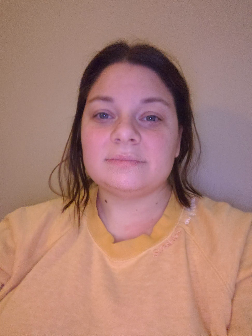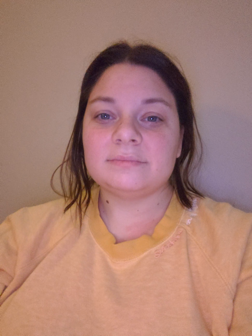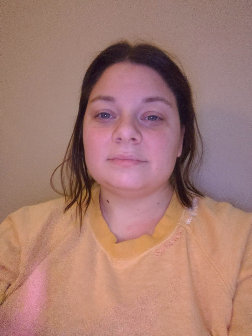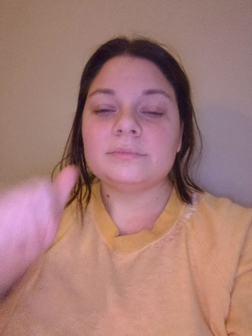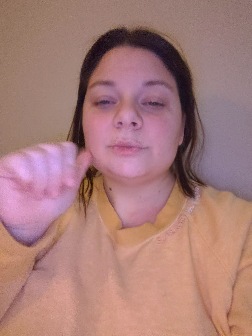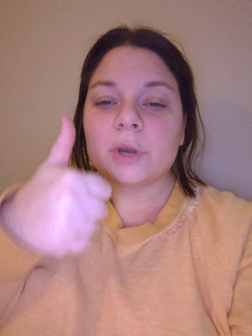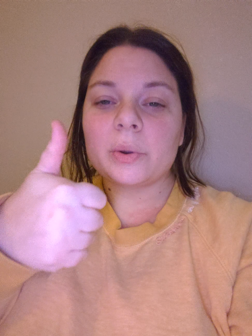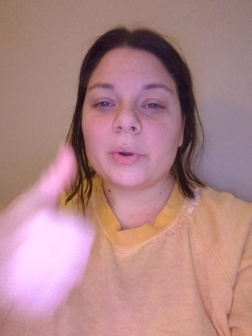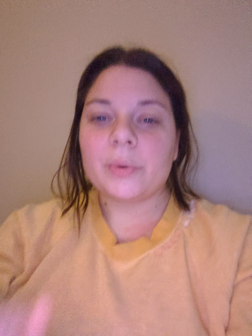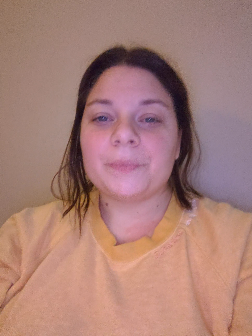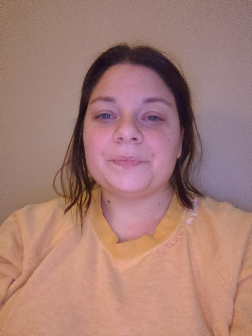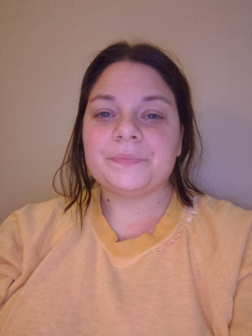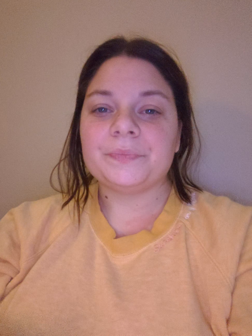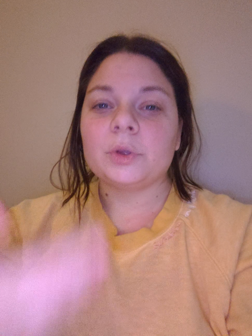tomorrow